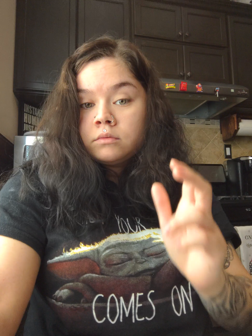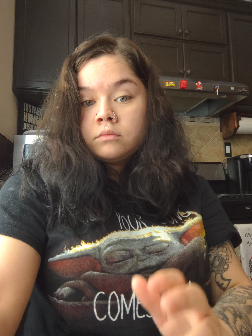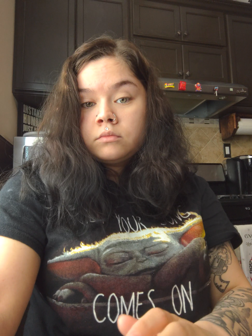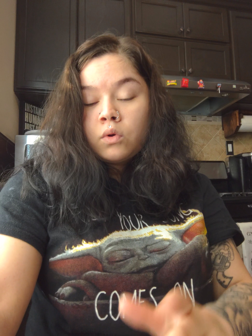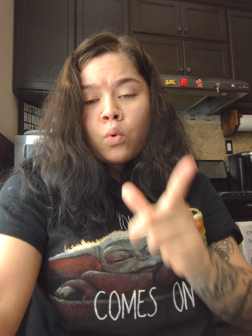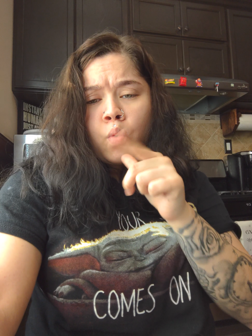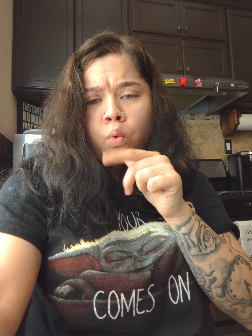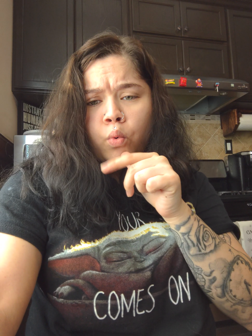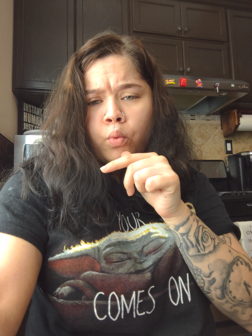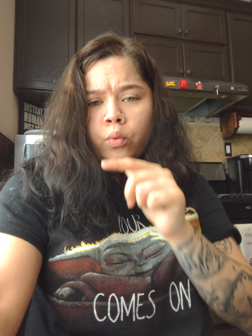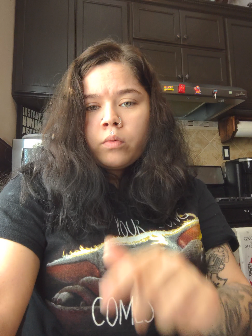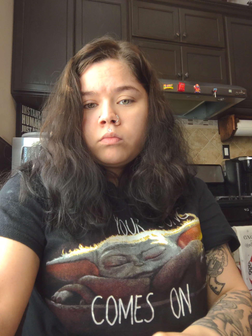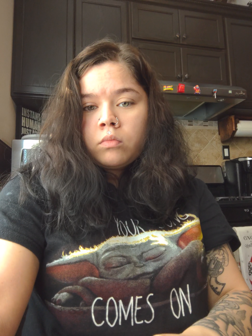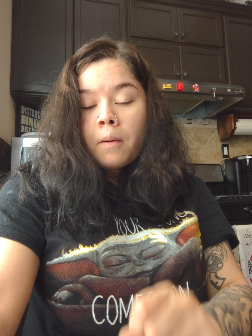who